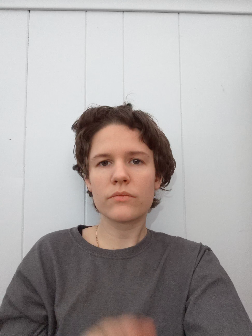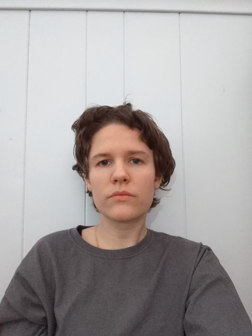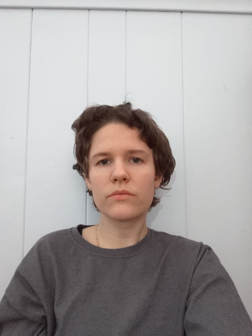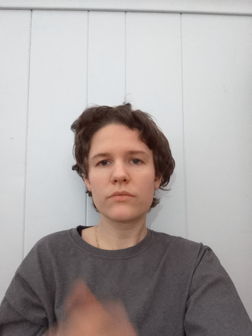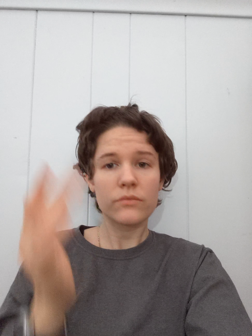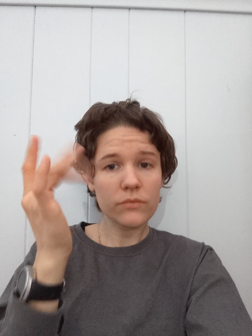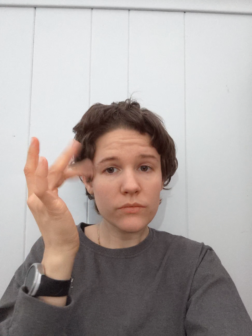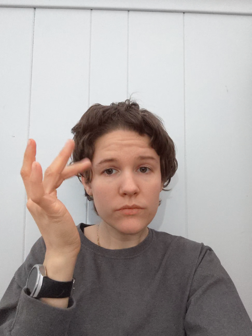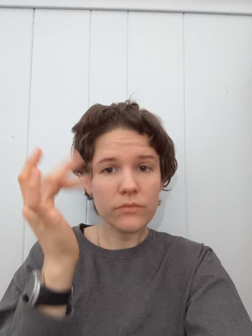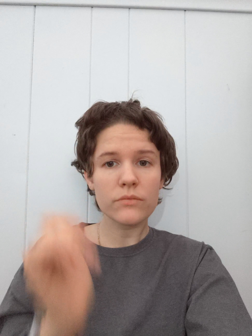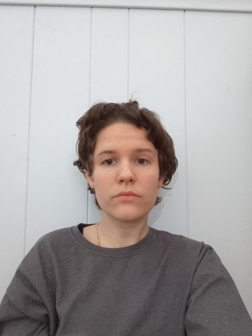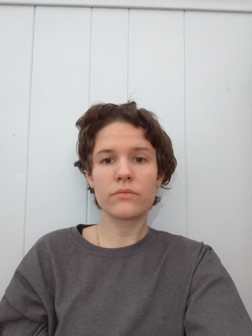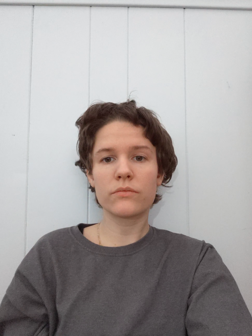why